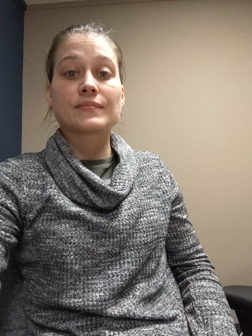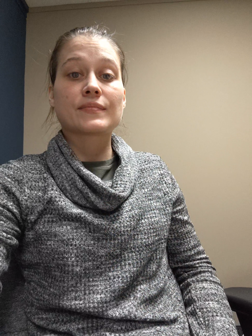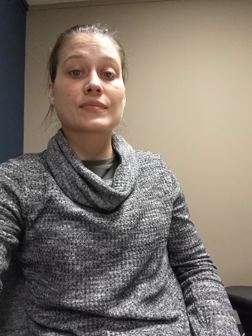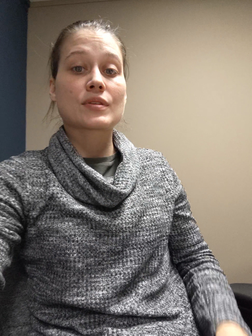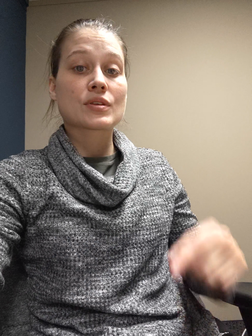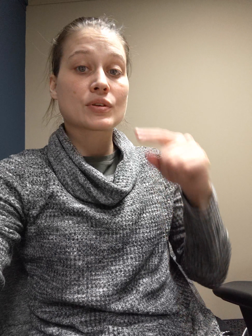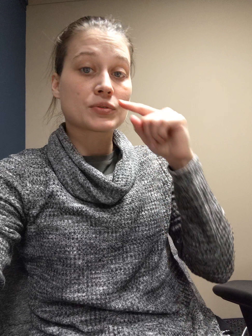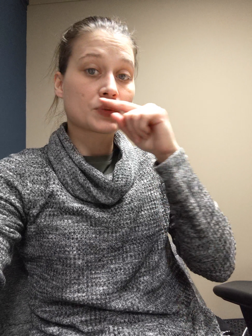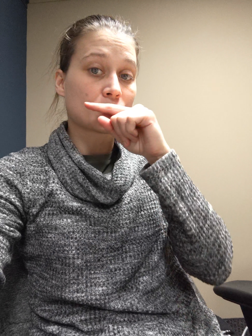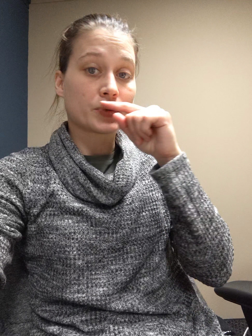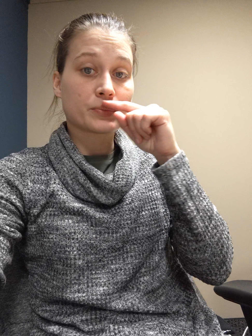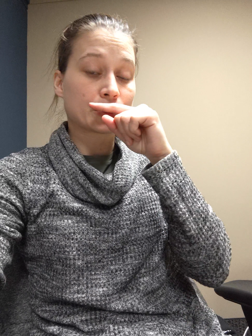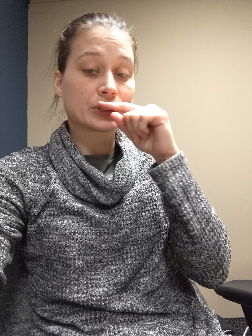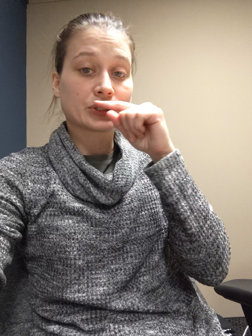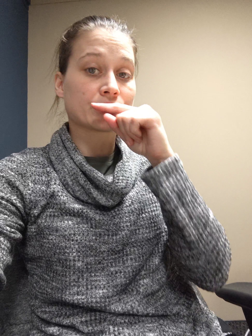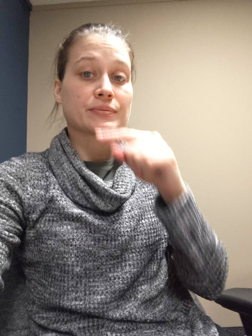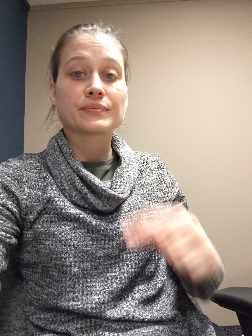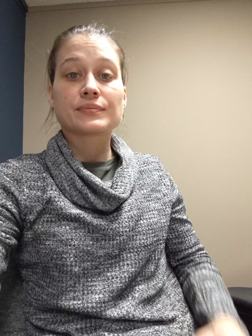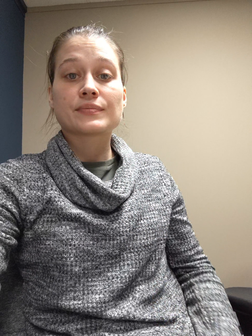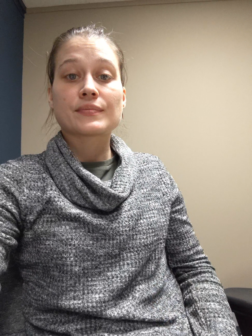toothbrush